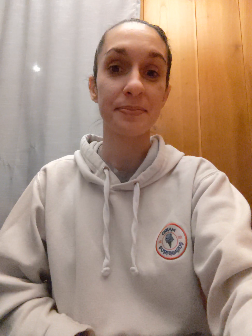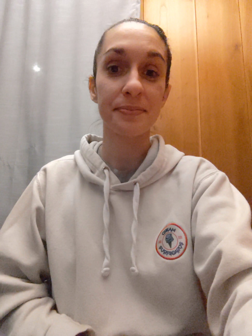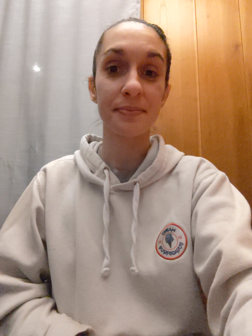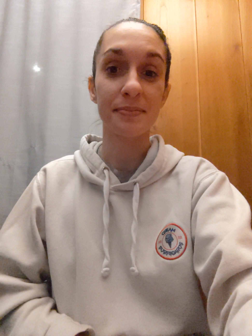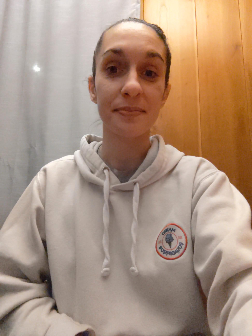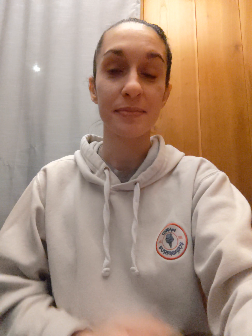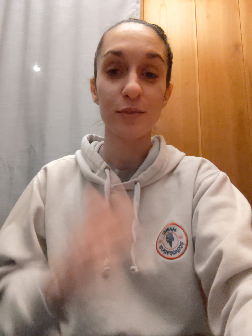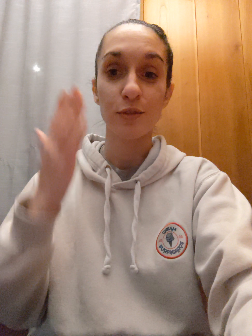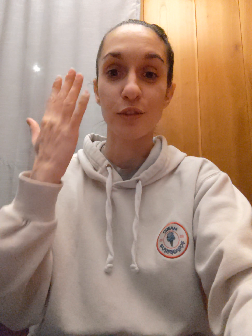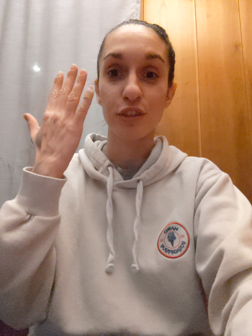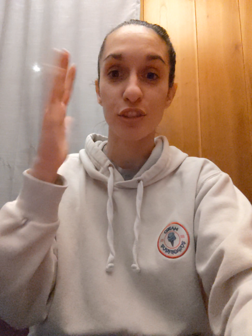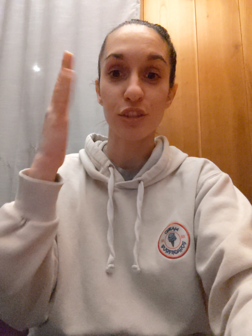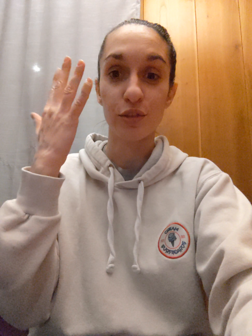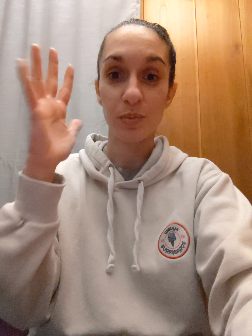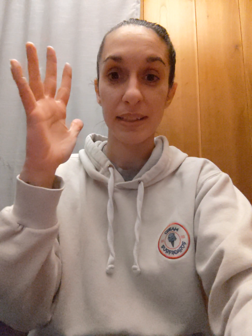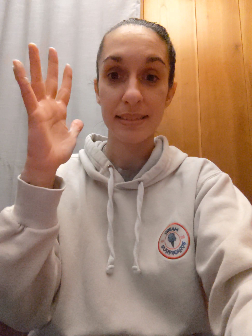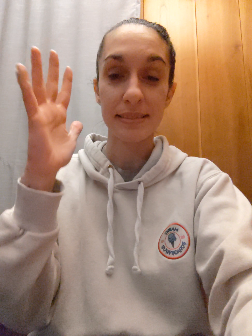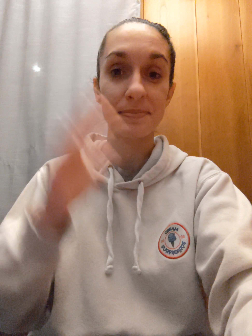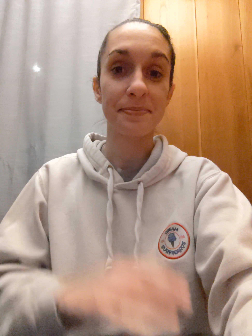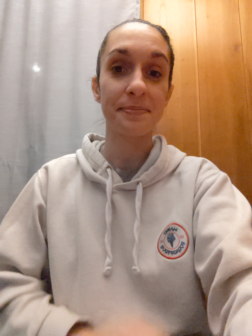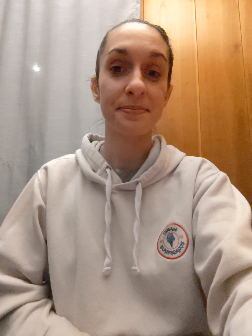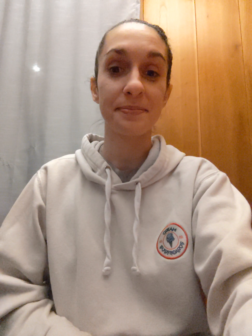tree